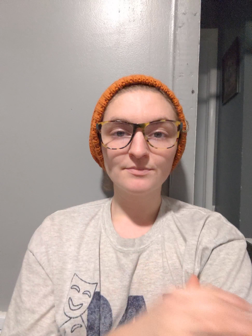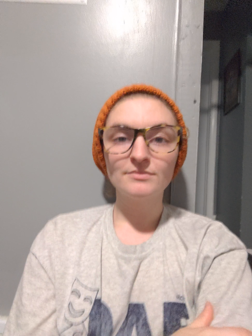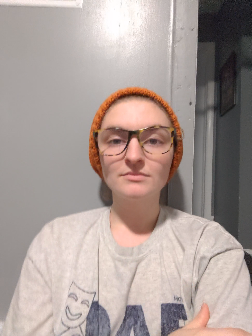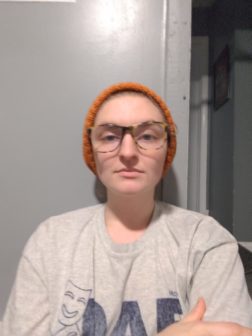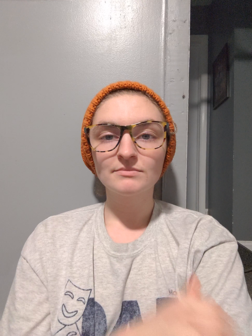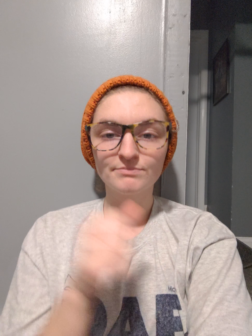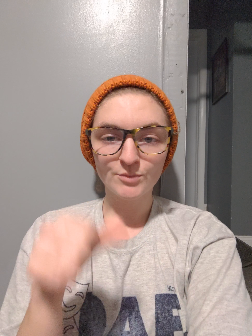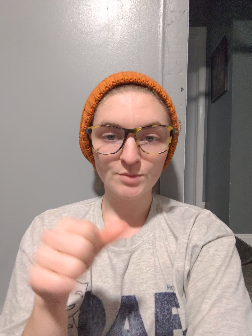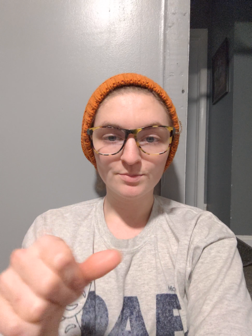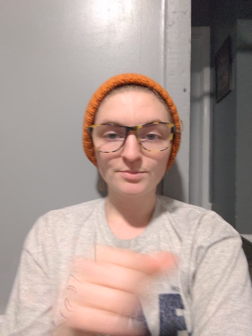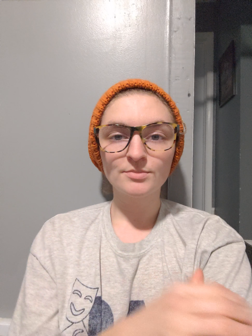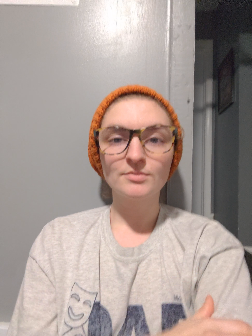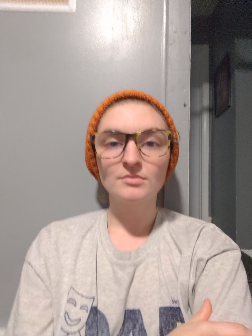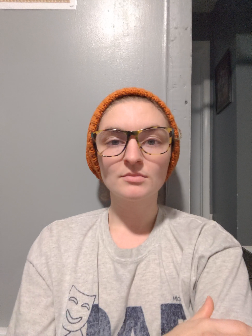puzzle